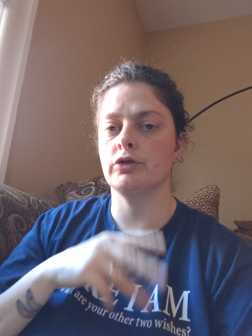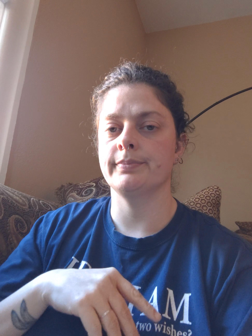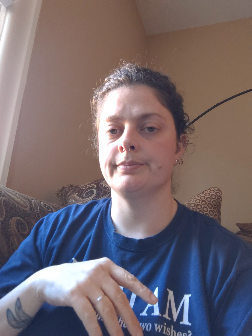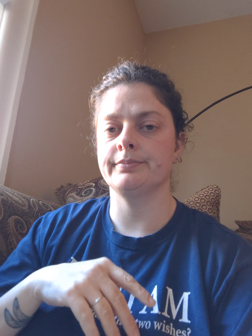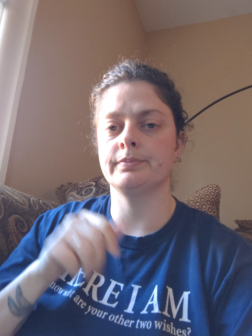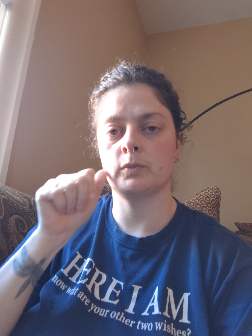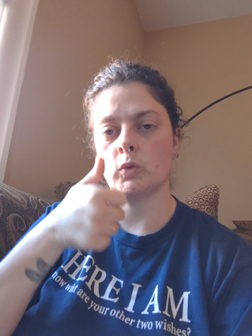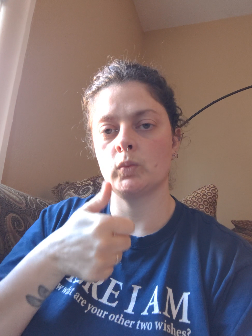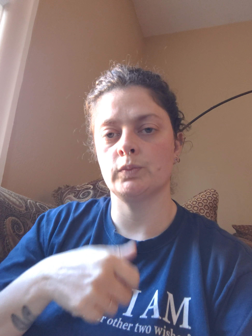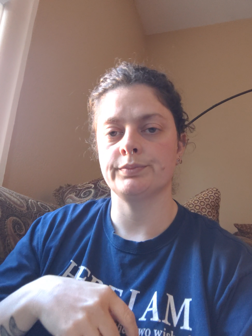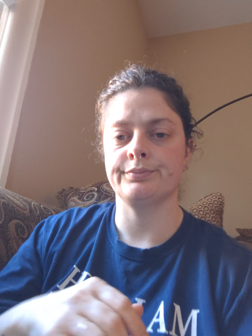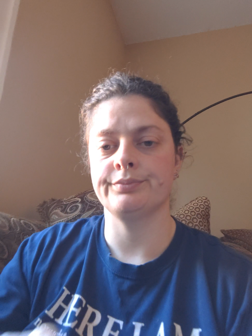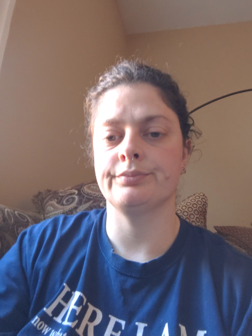tomorrow